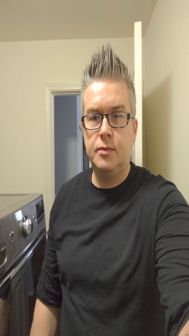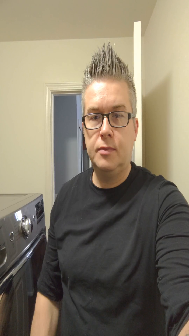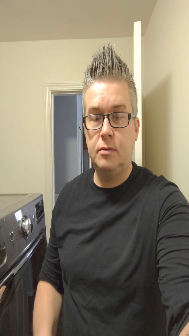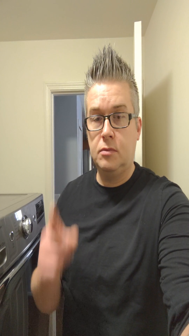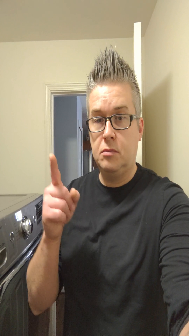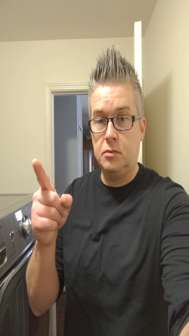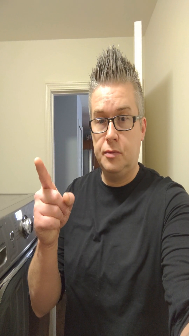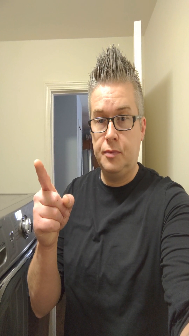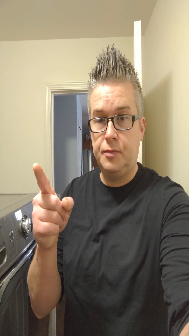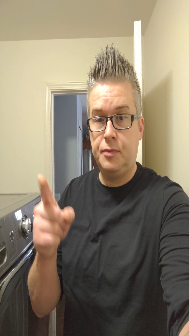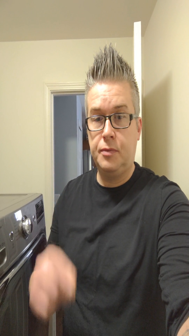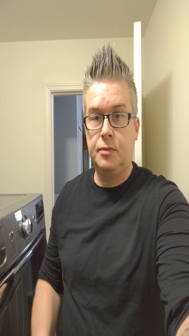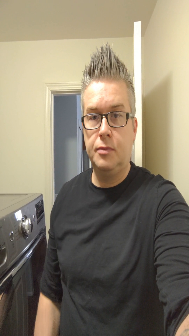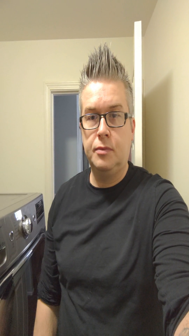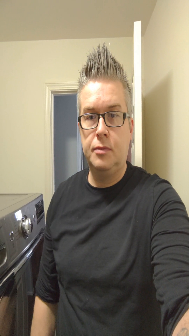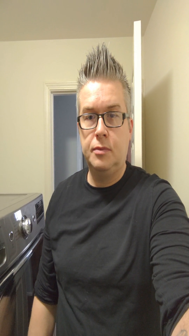he/she/it